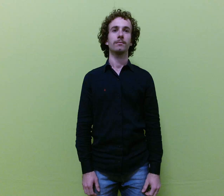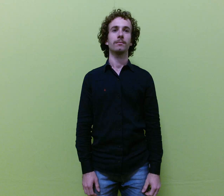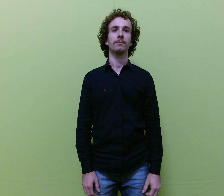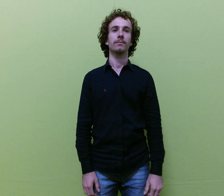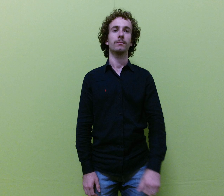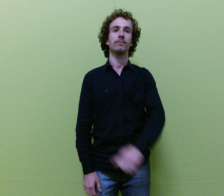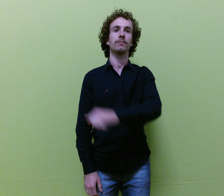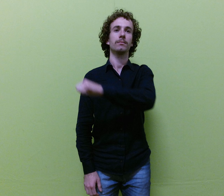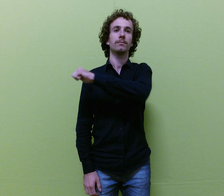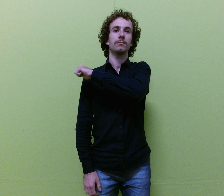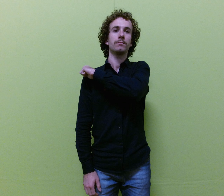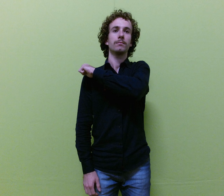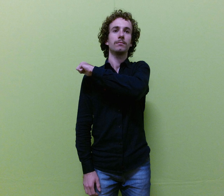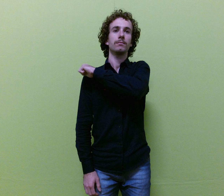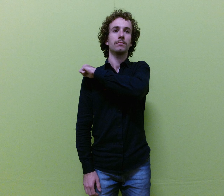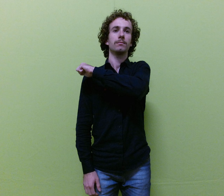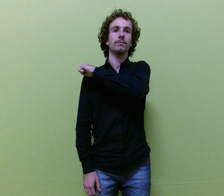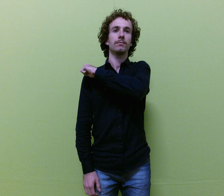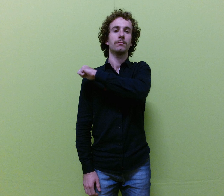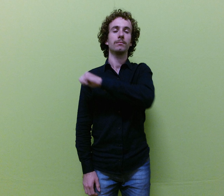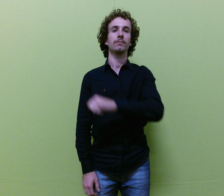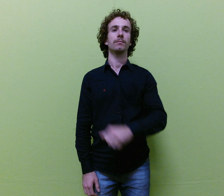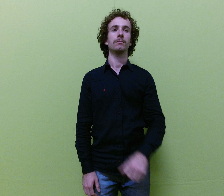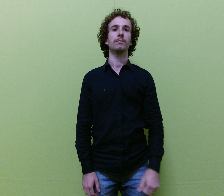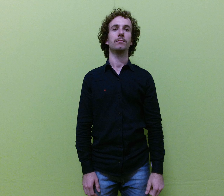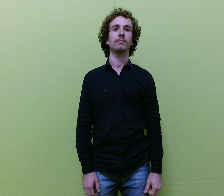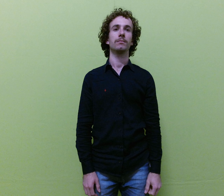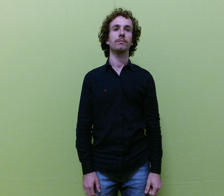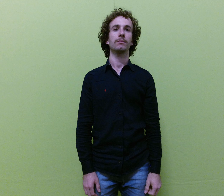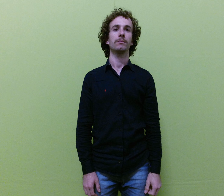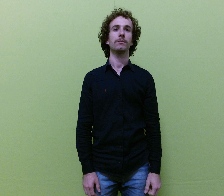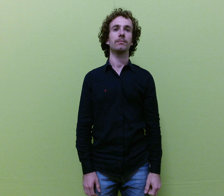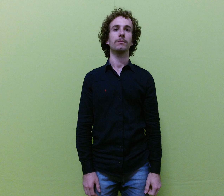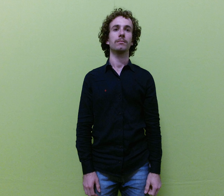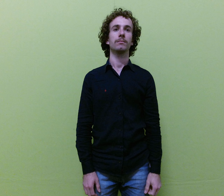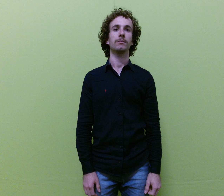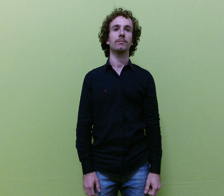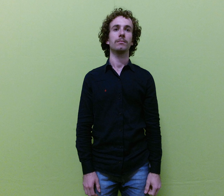aluno